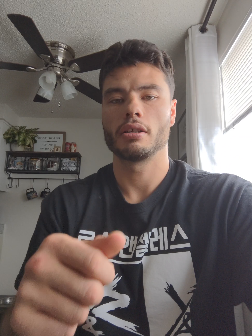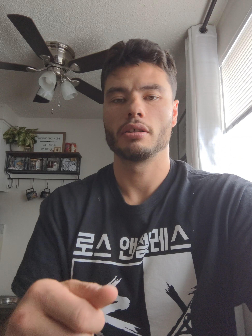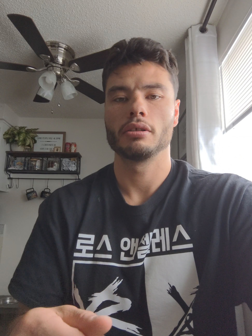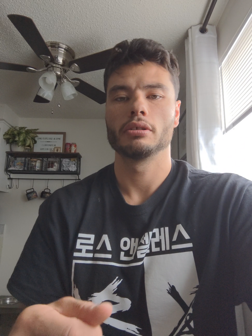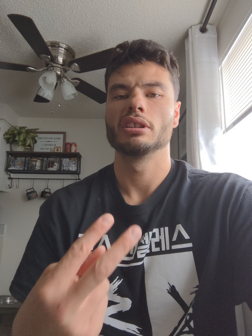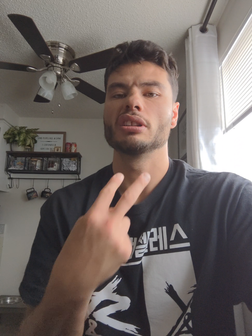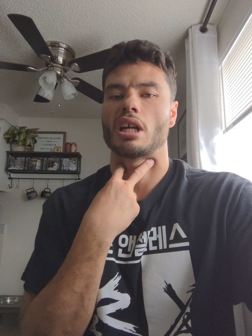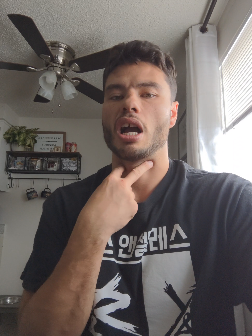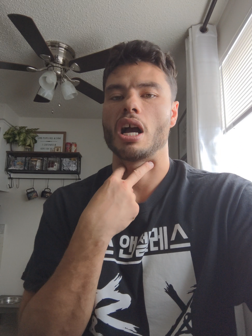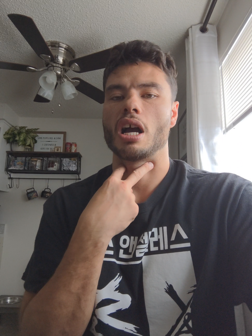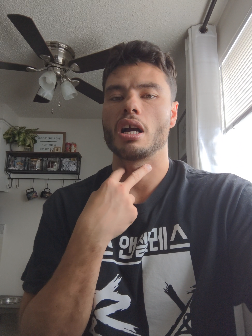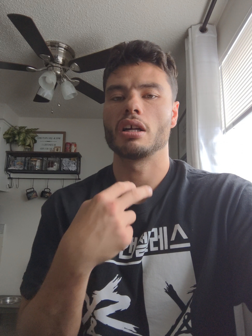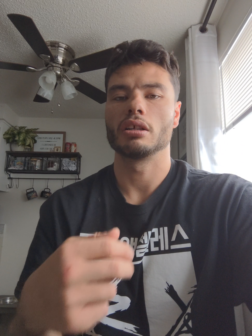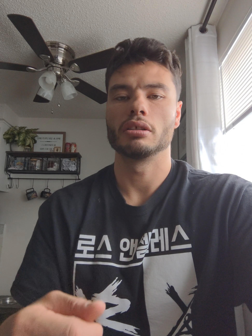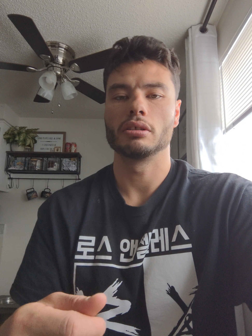stuck